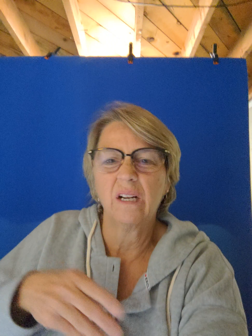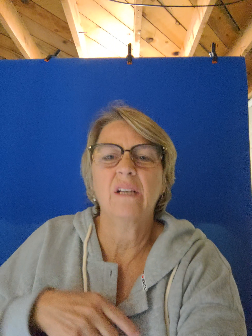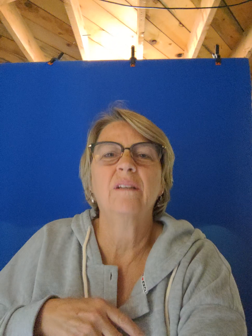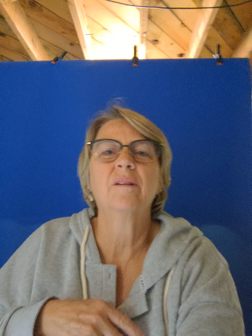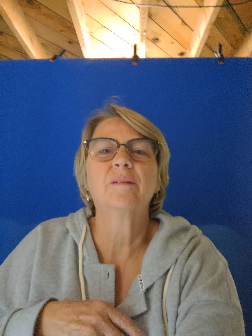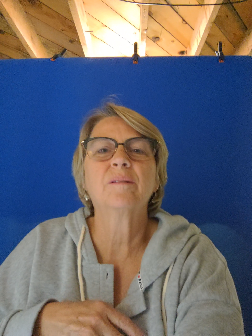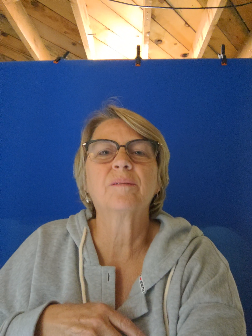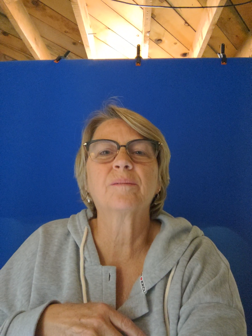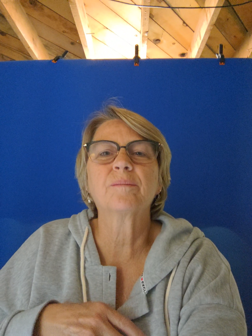cut